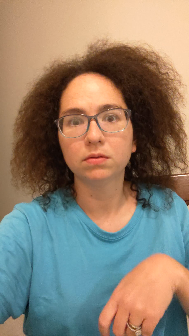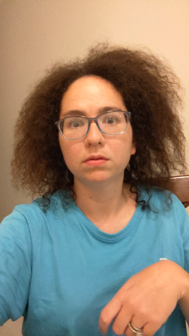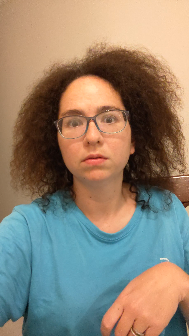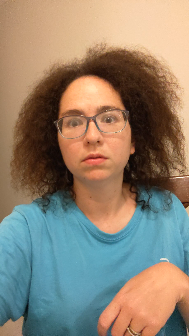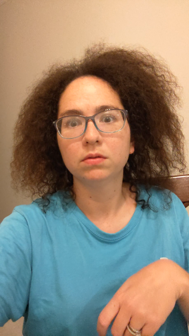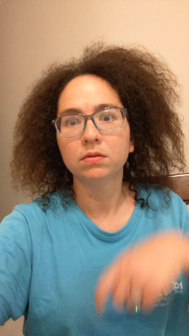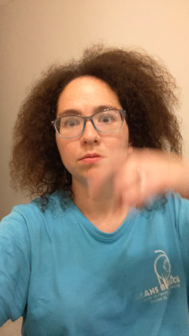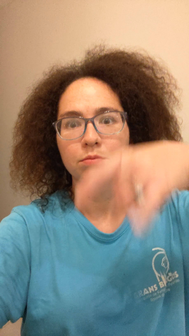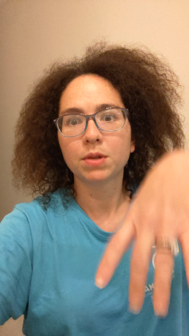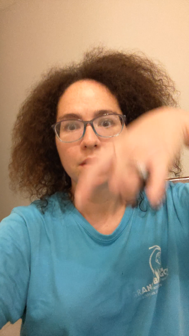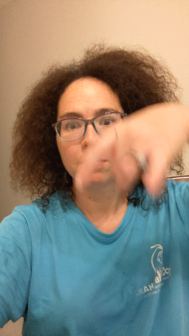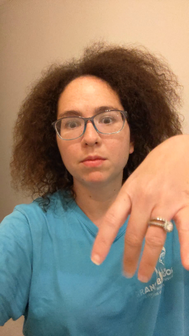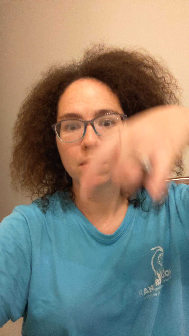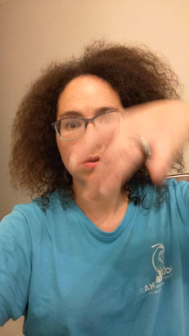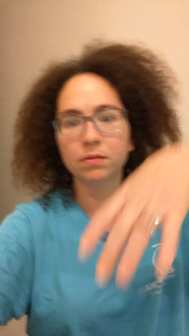pumpkin